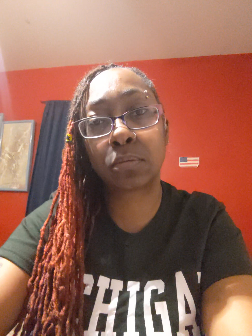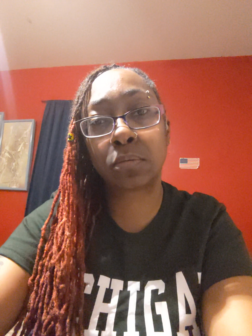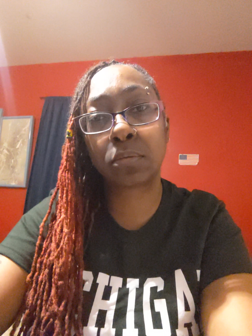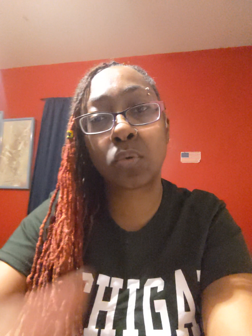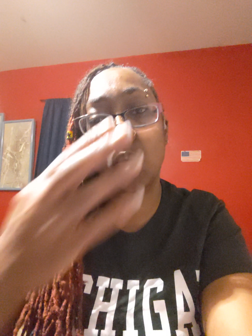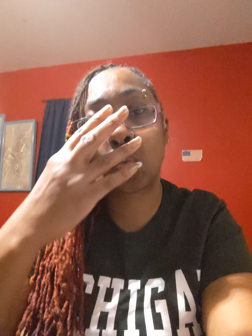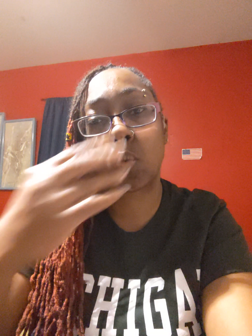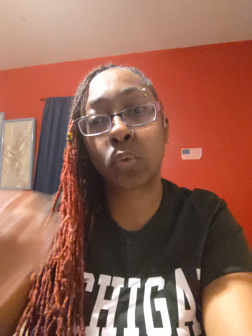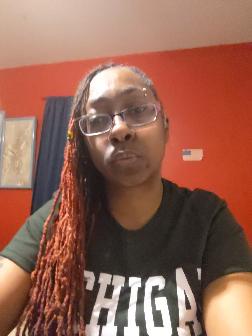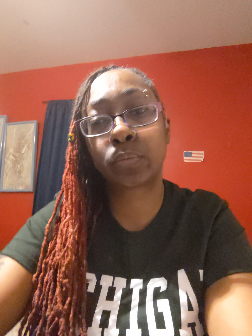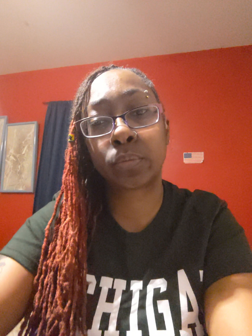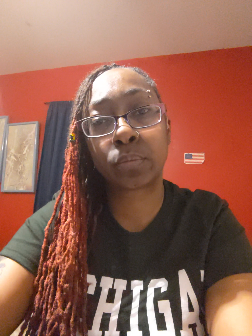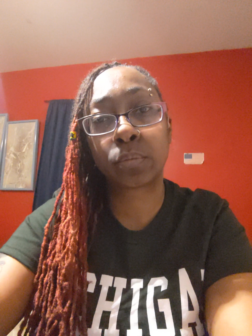wolf